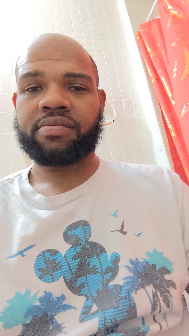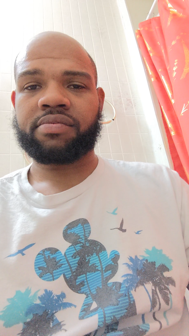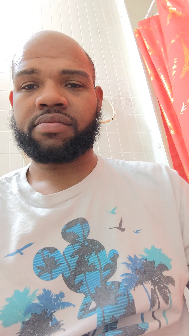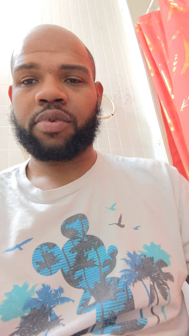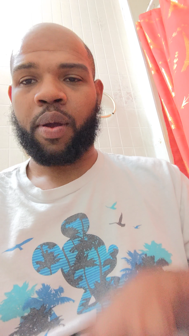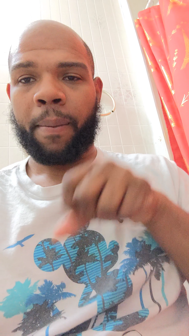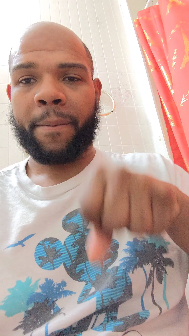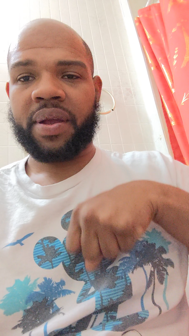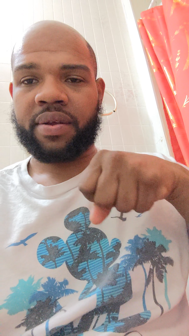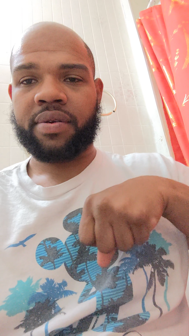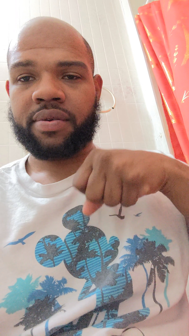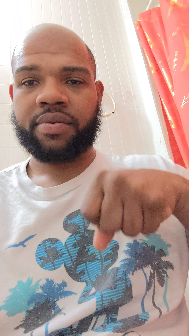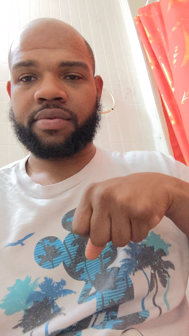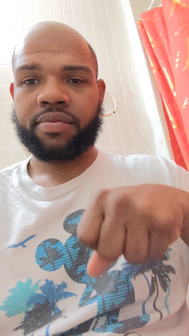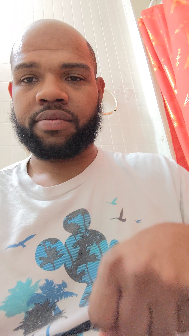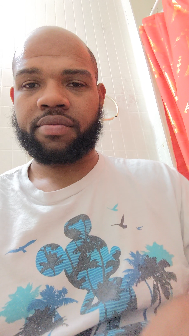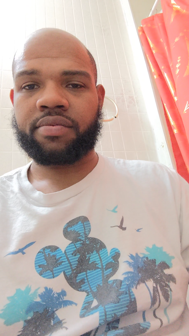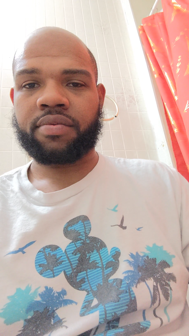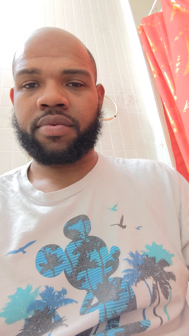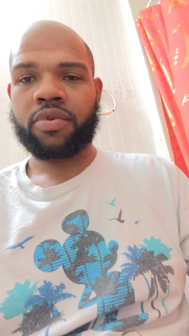bicycle